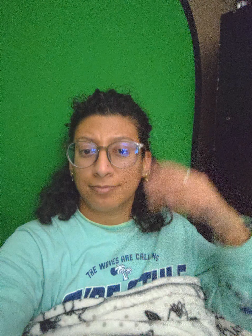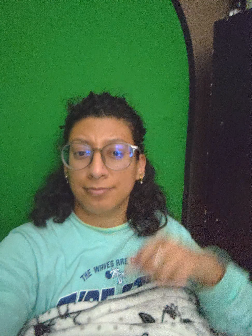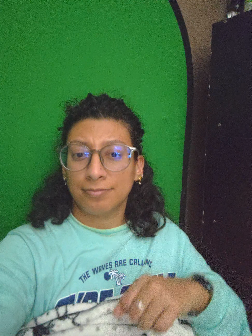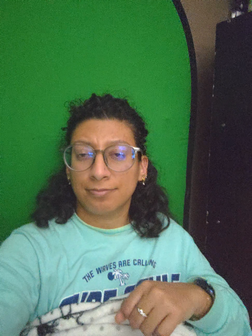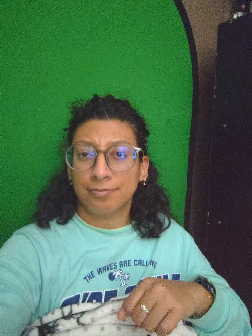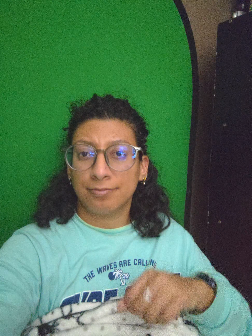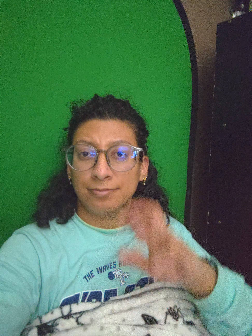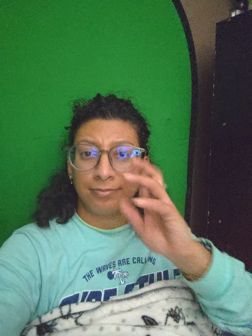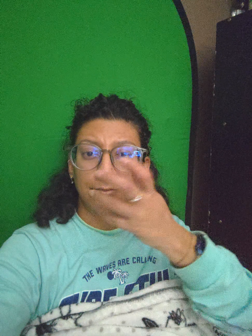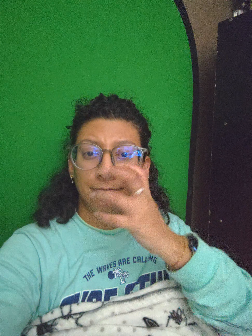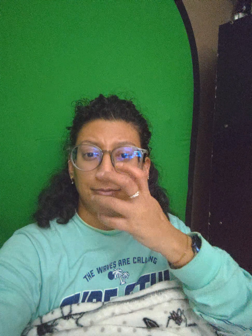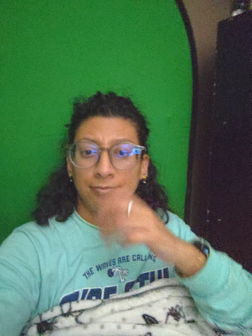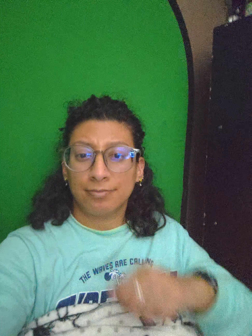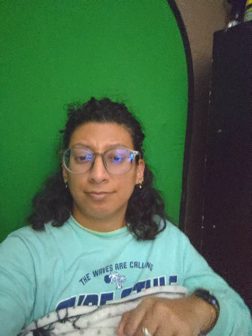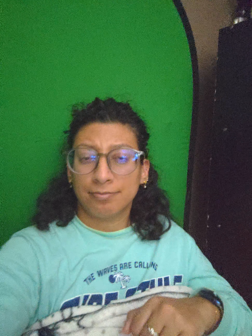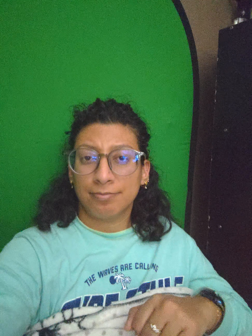clown